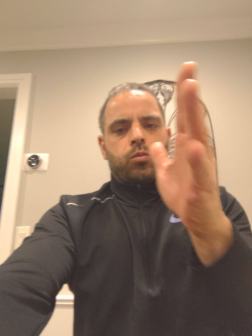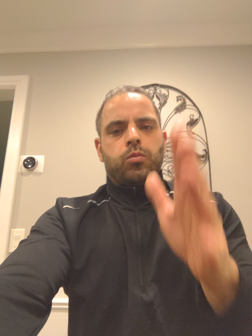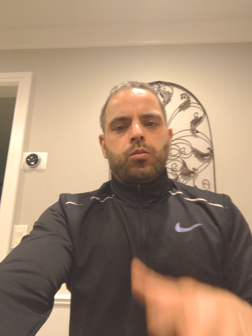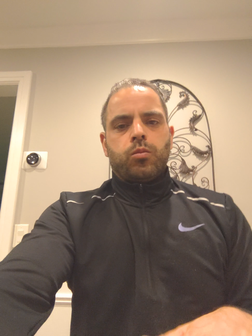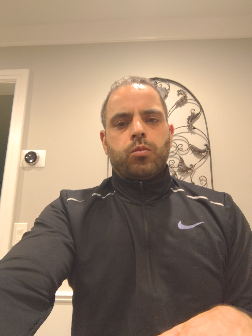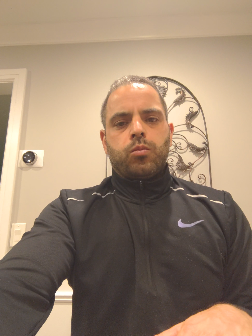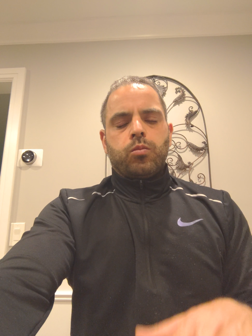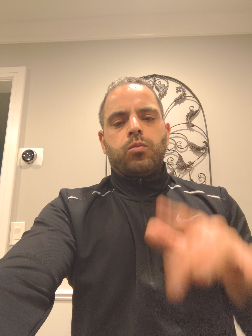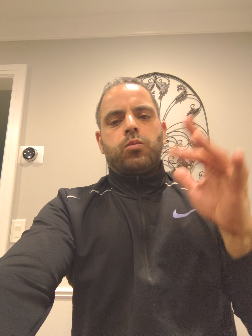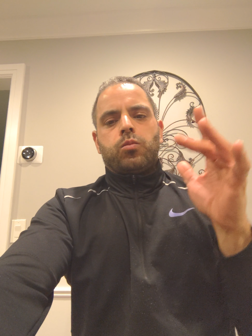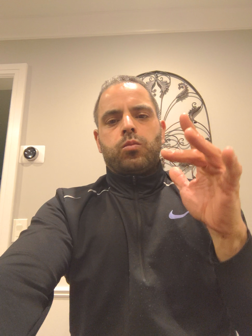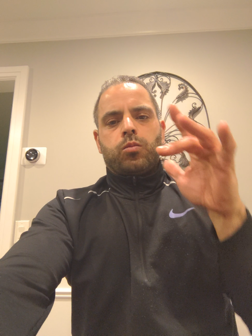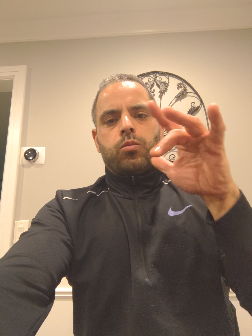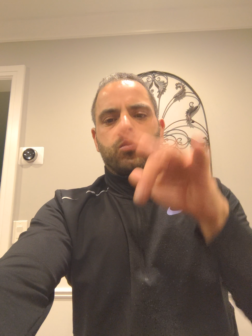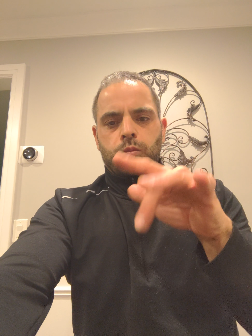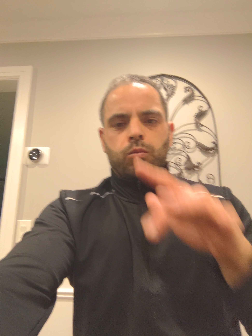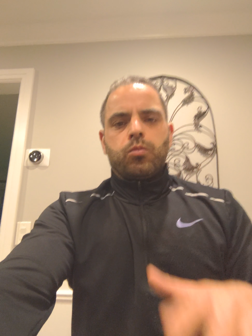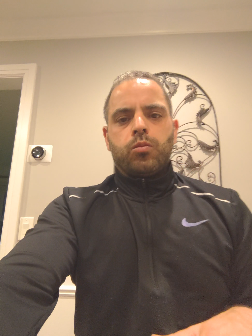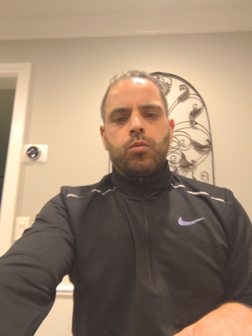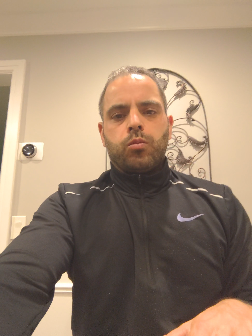touch